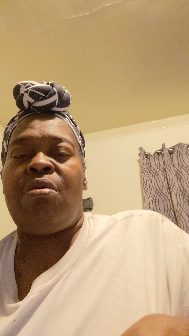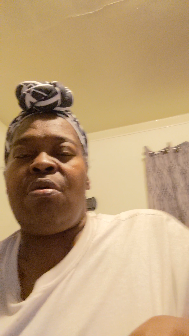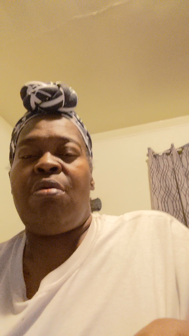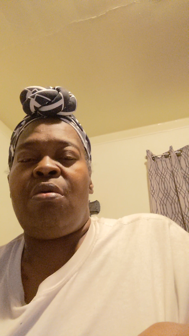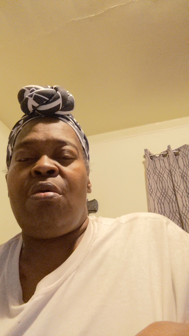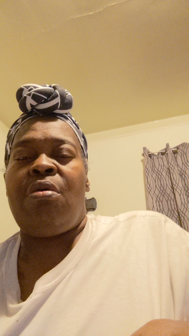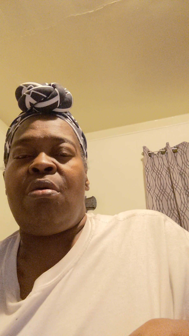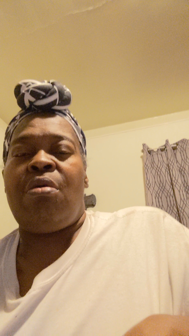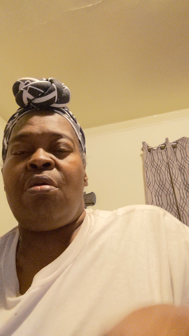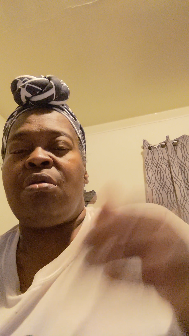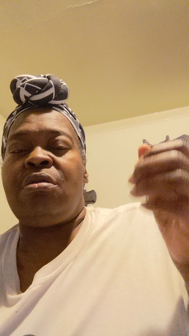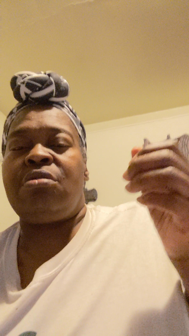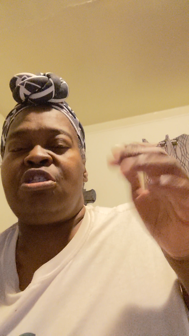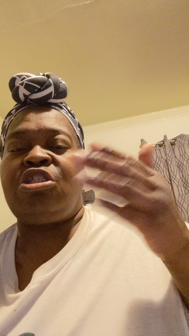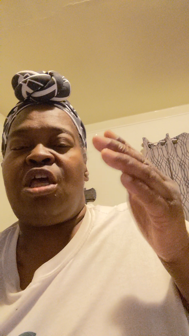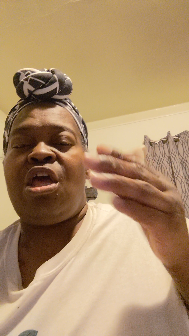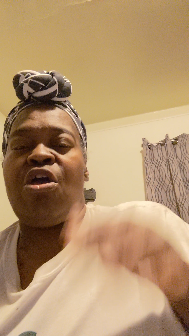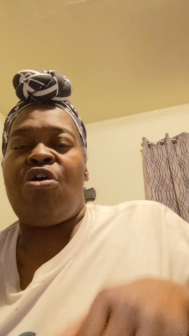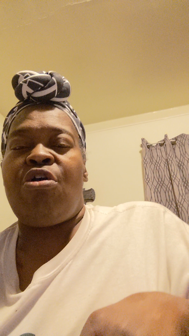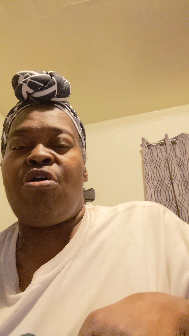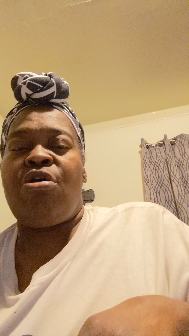share